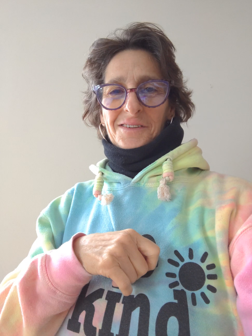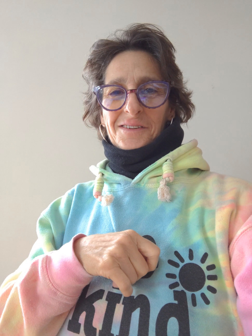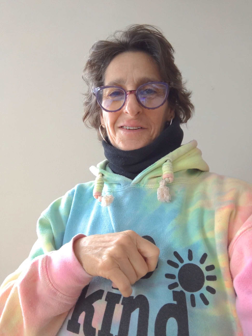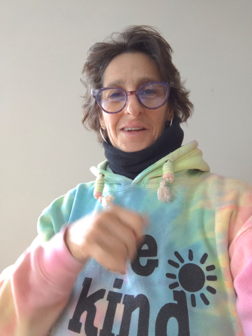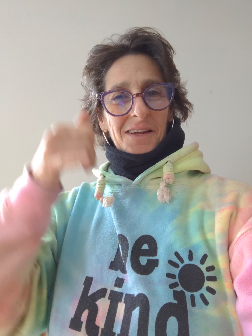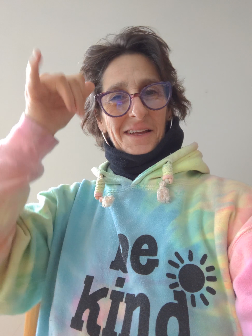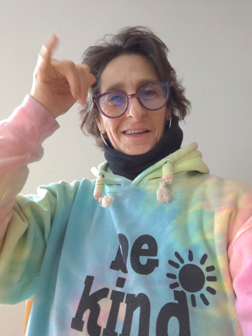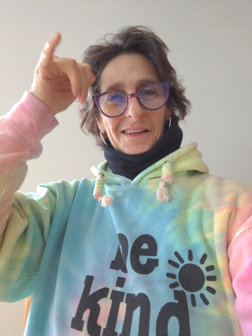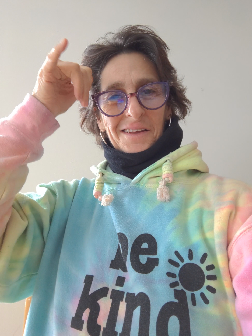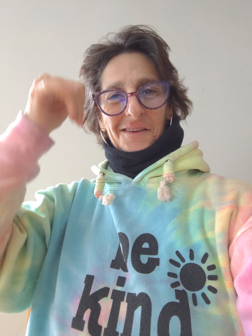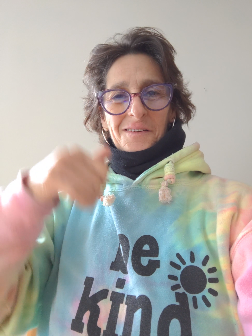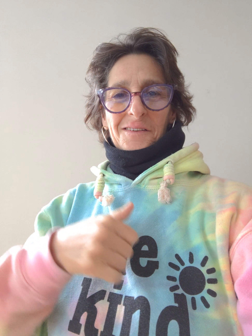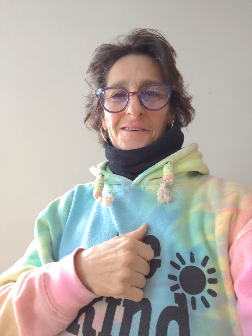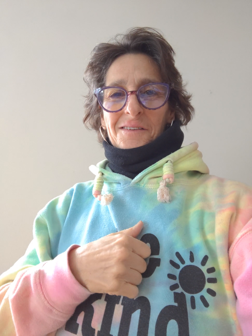cow